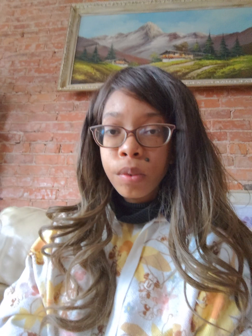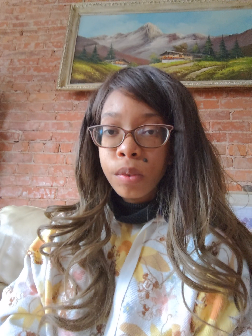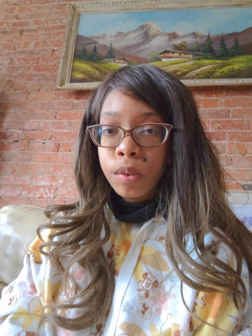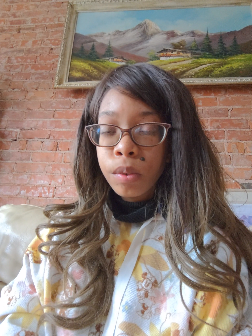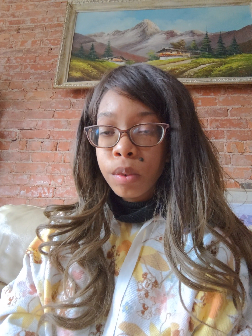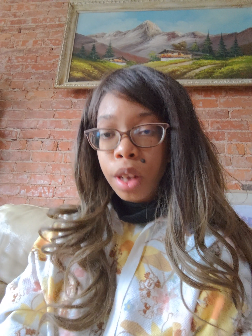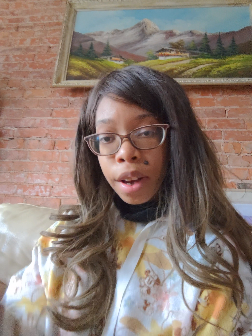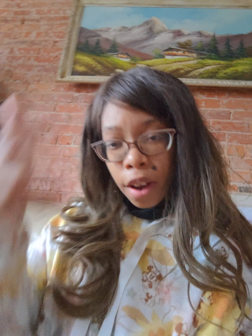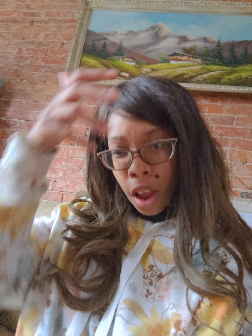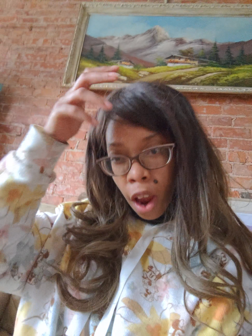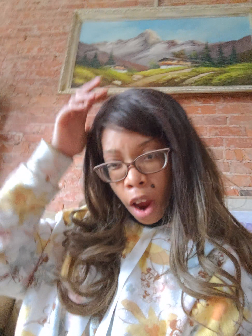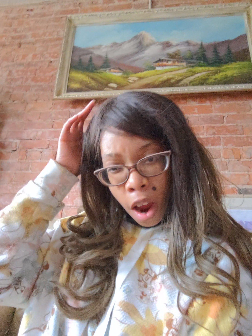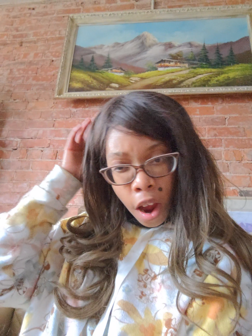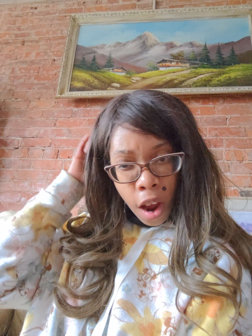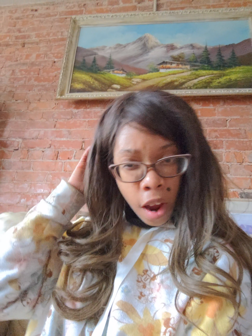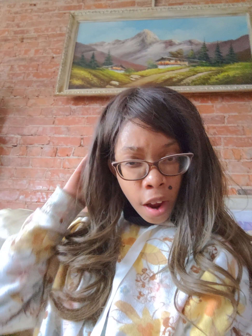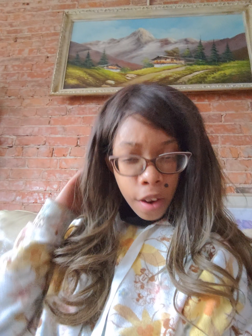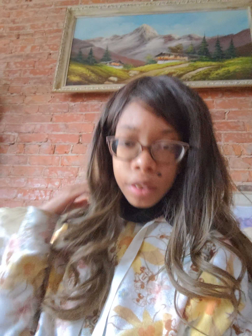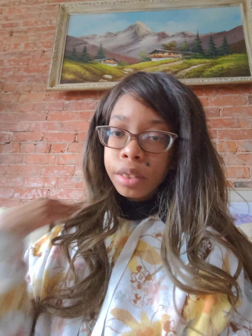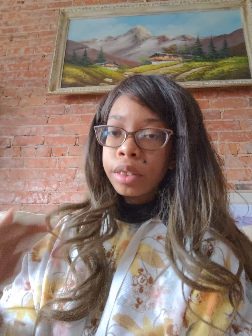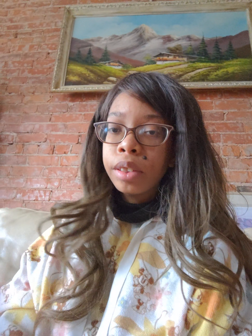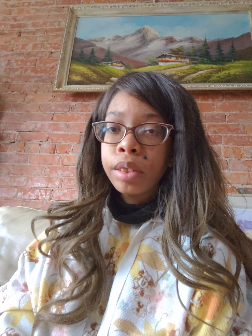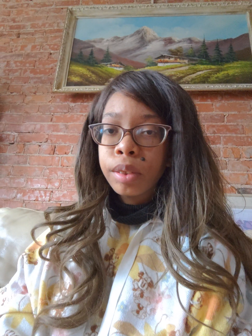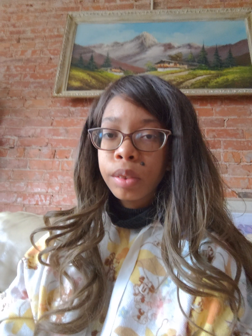lion